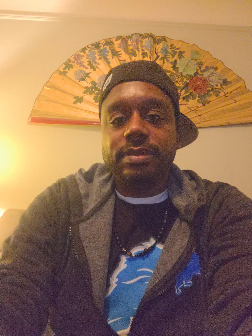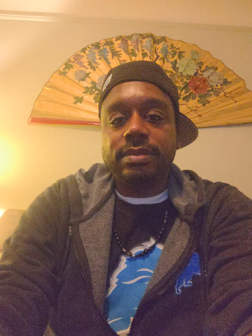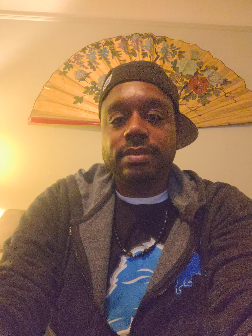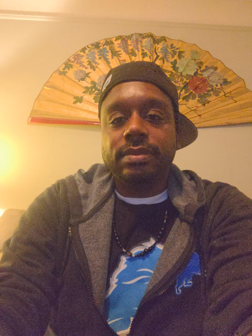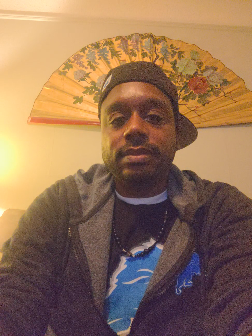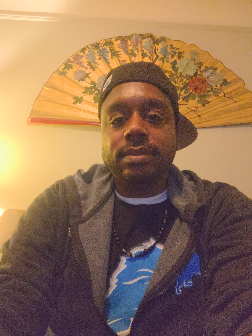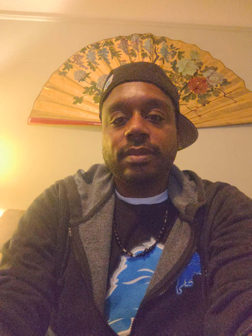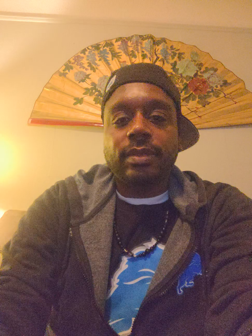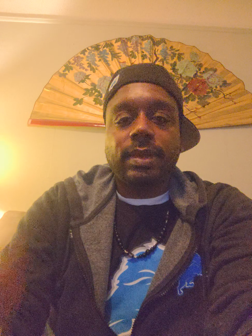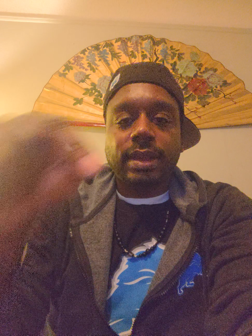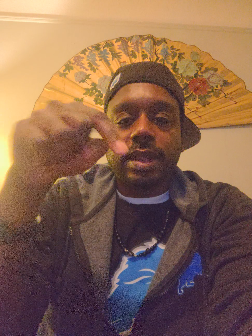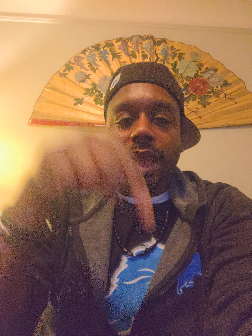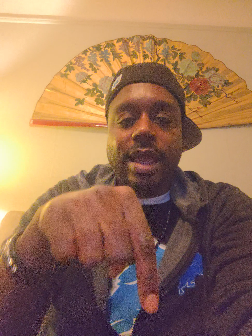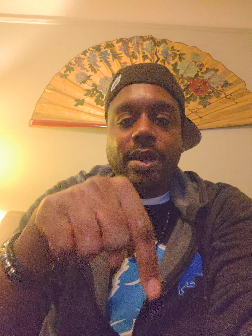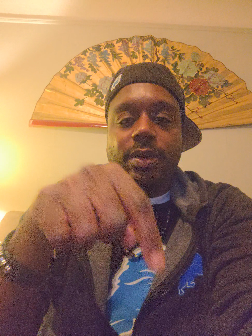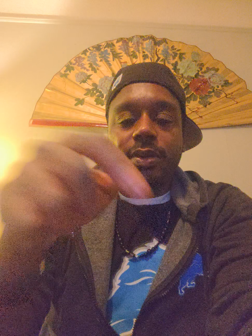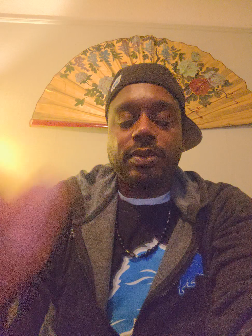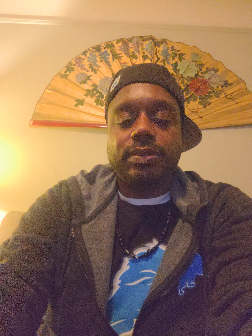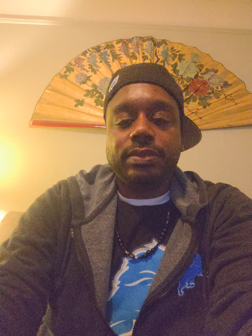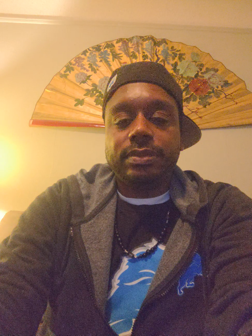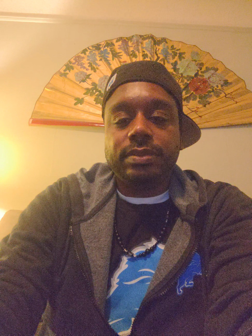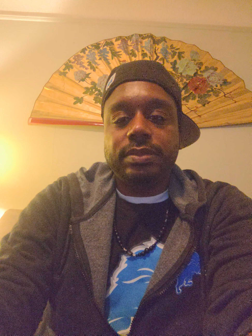down